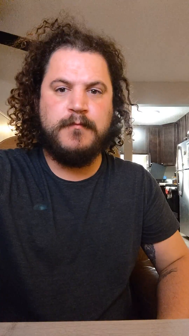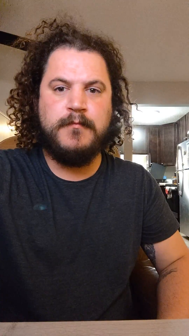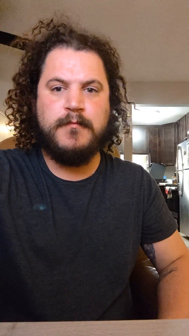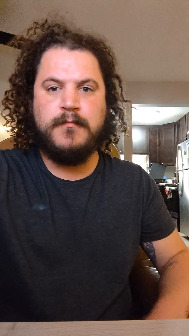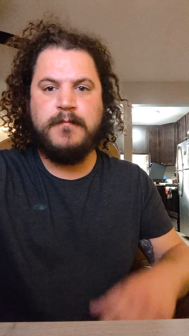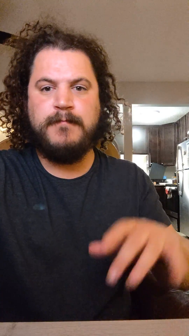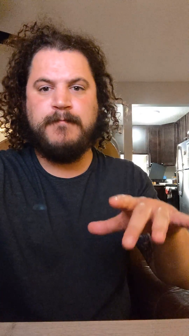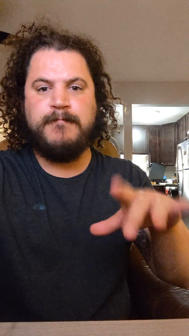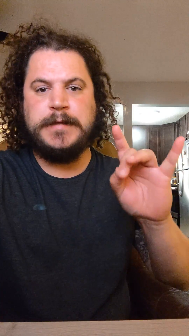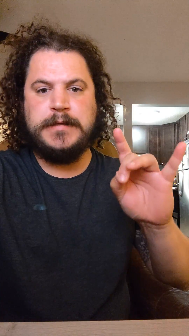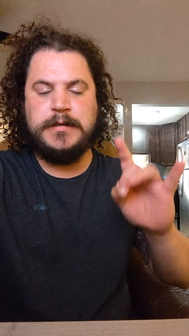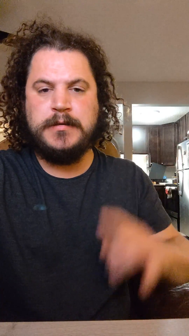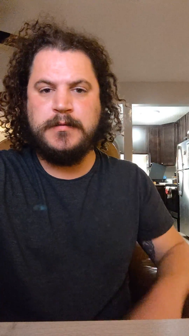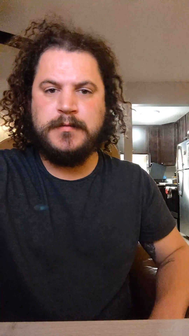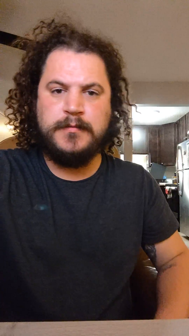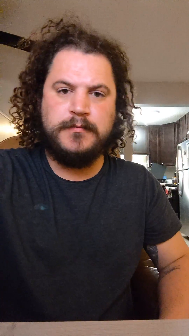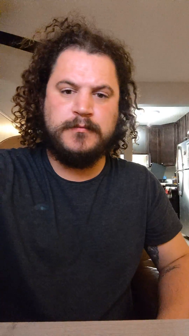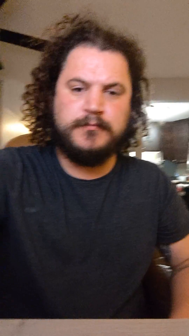pick